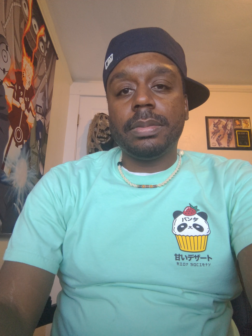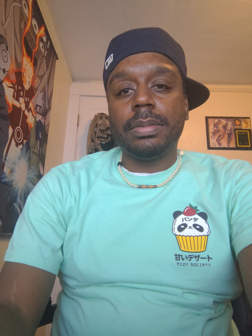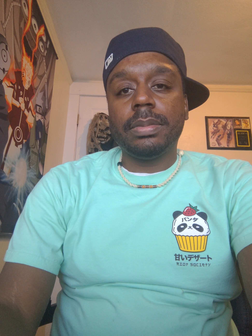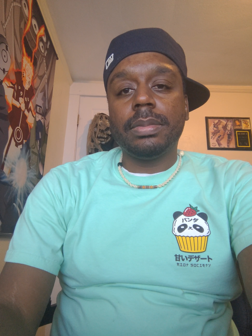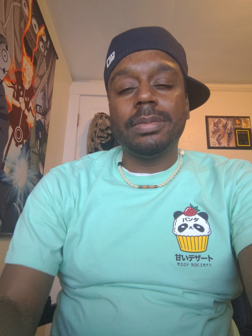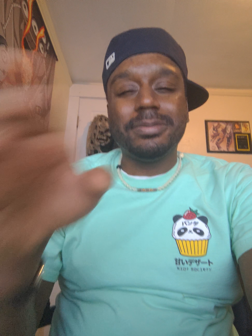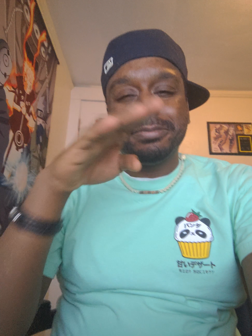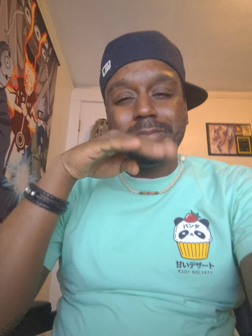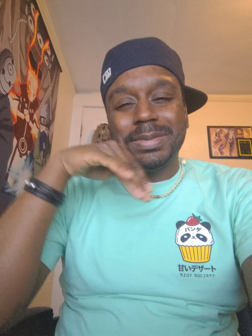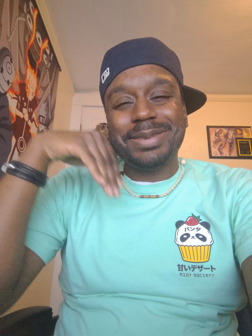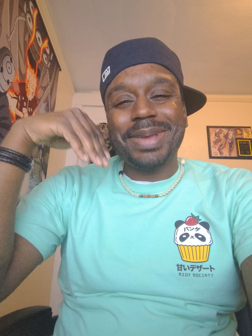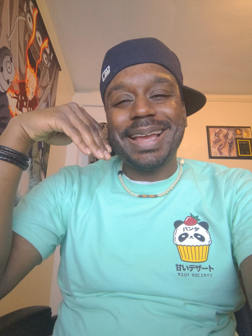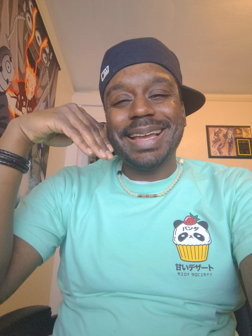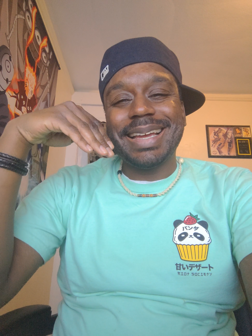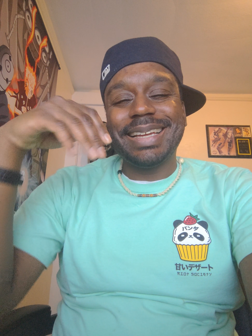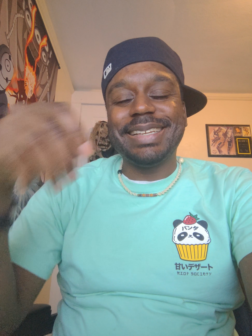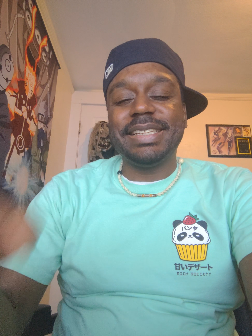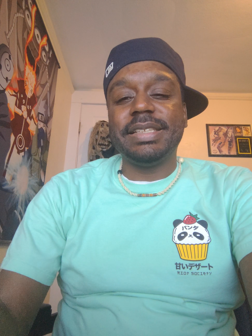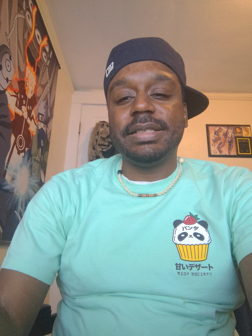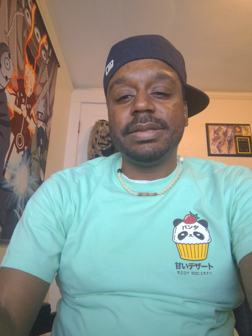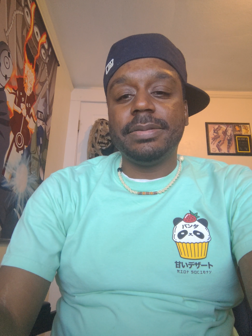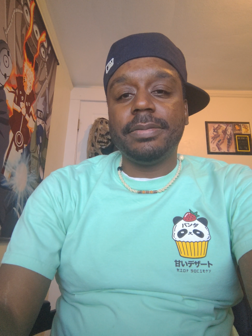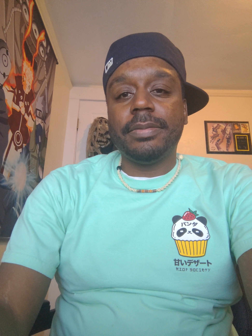smile